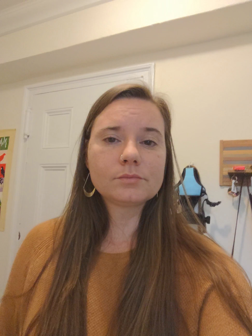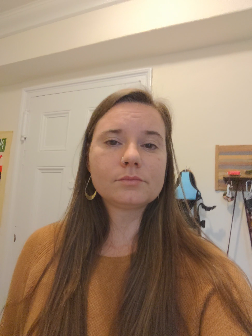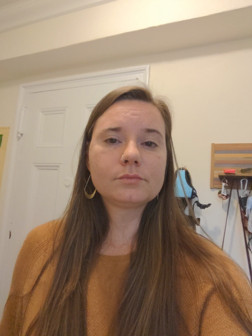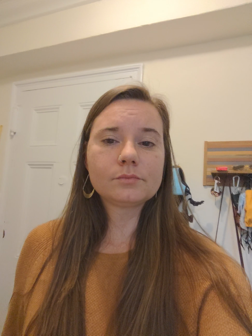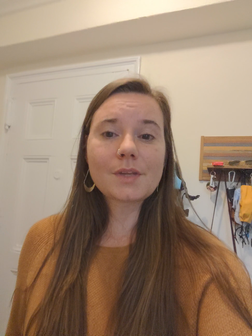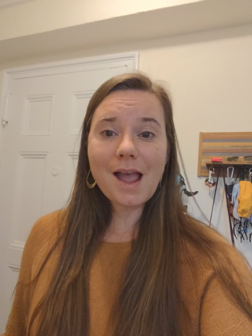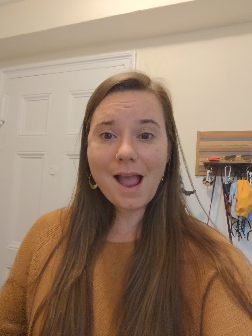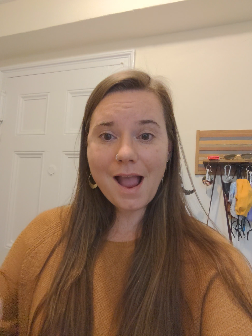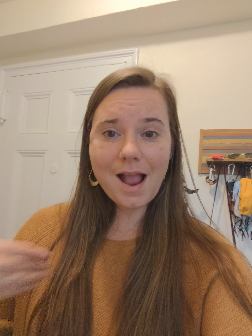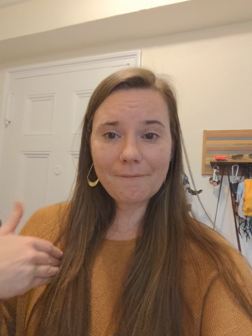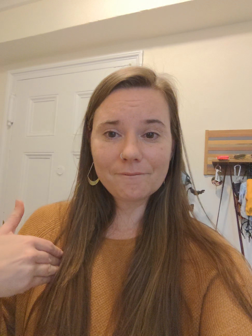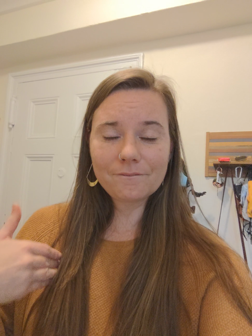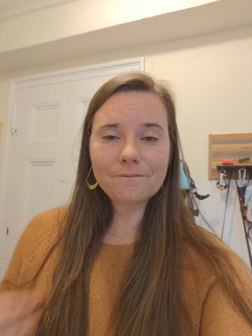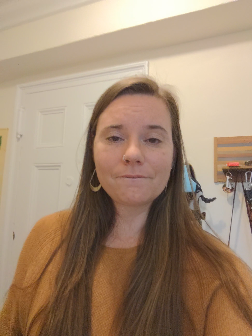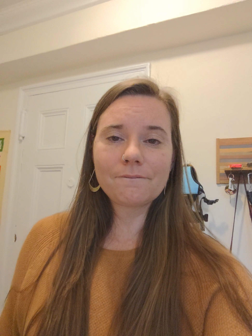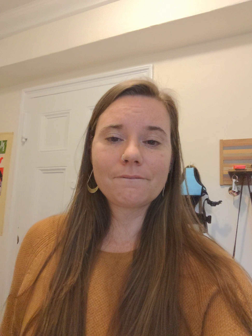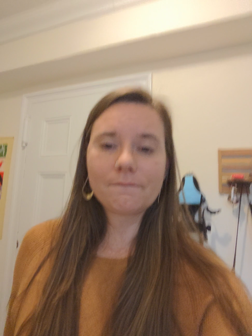have